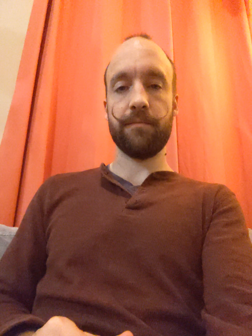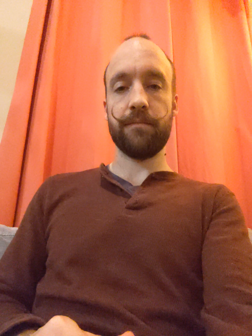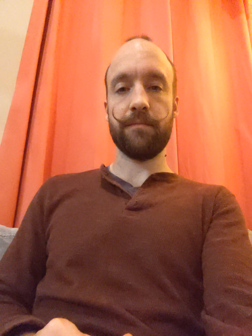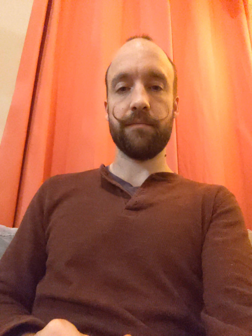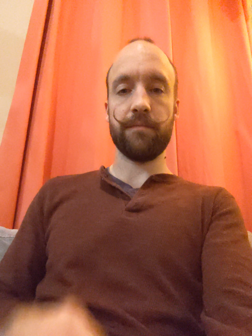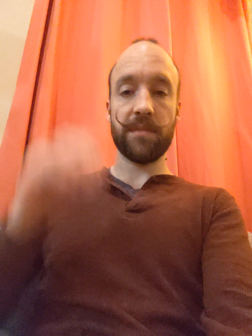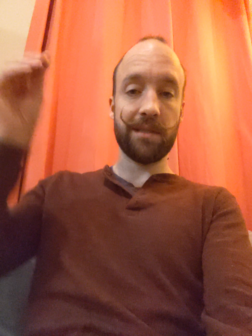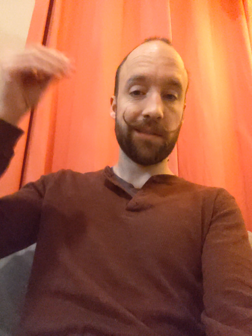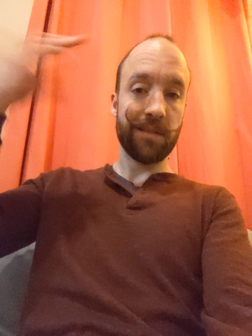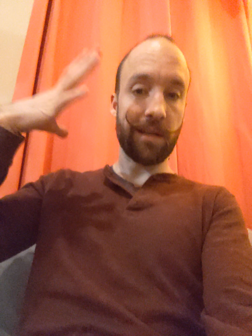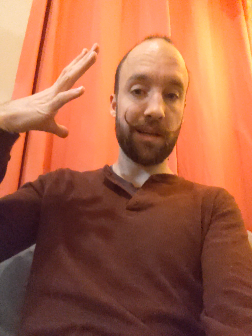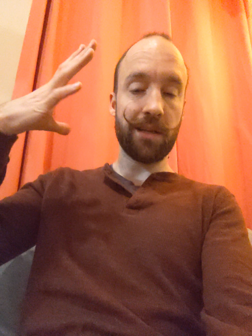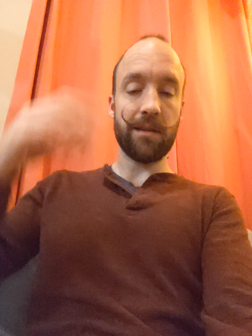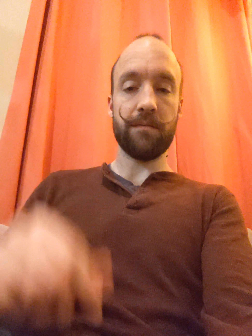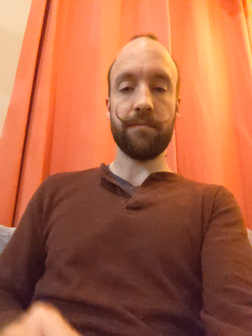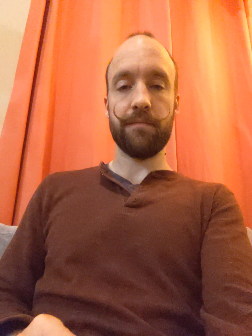sun